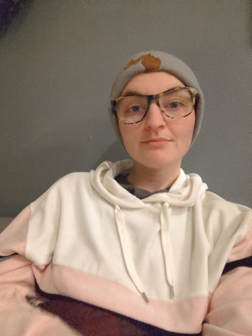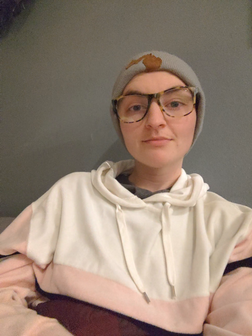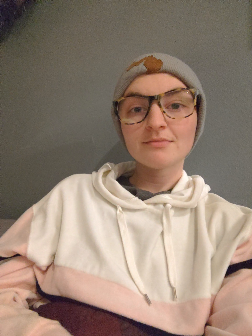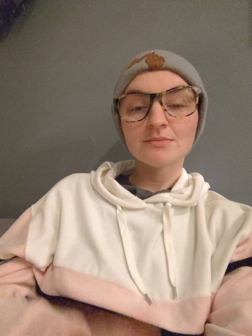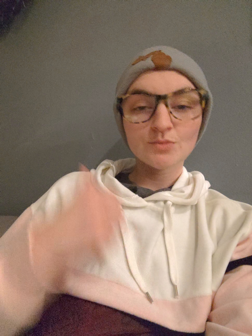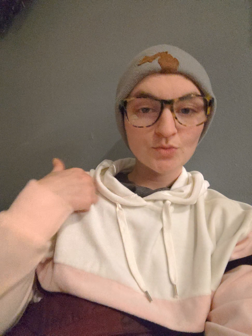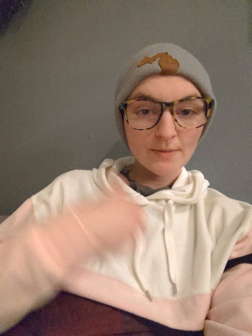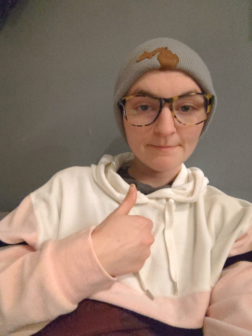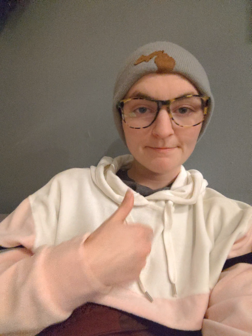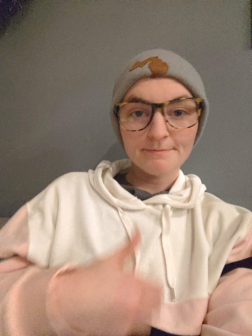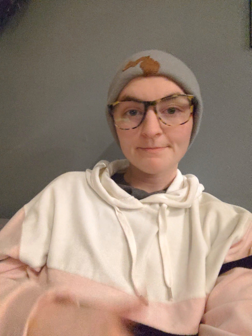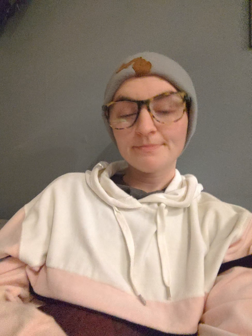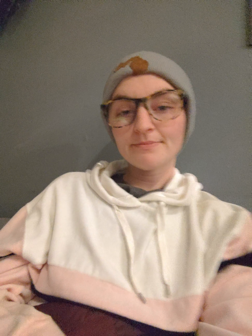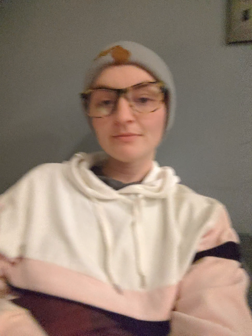jacket